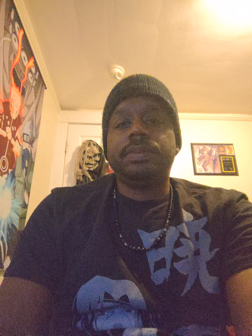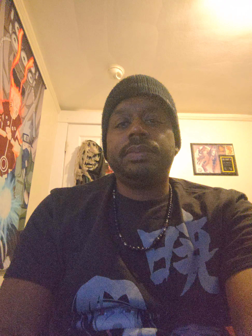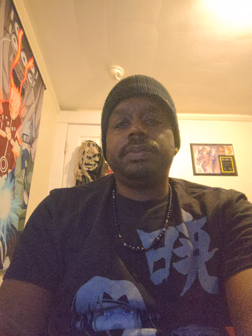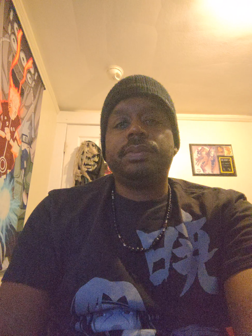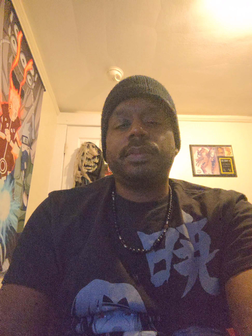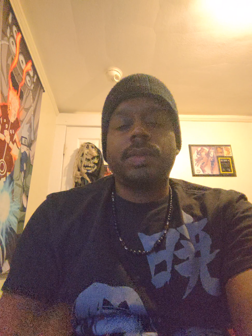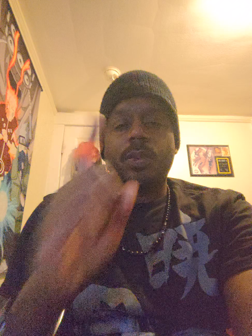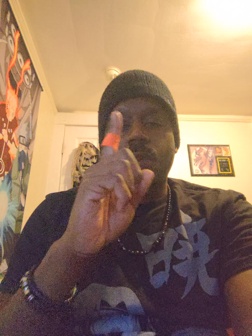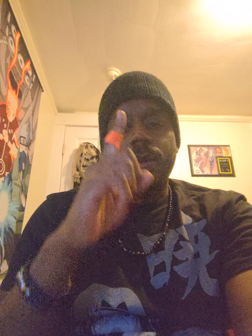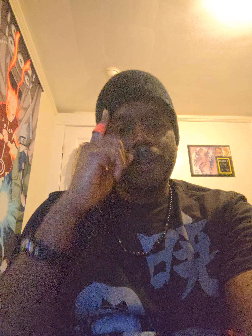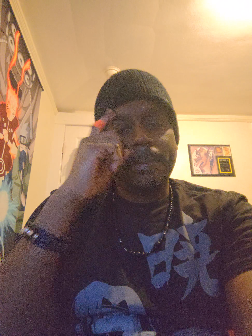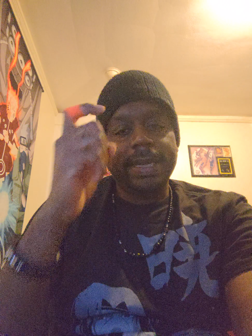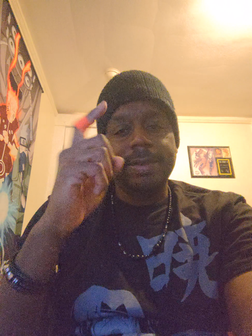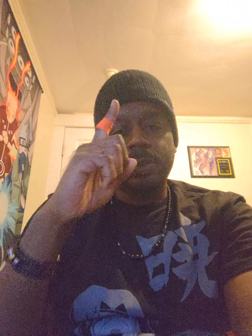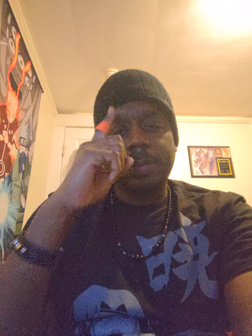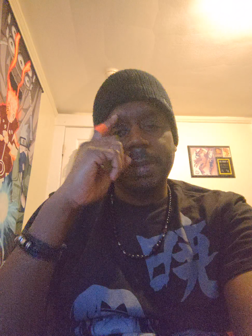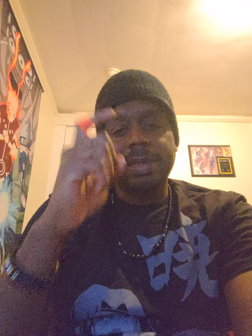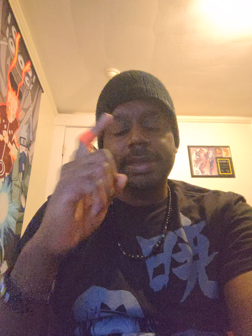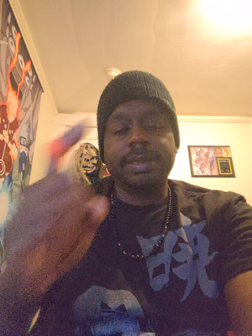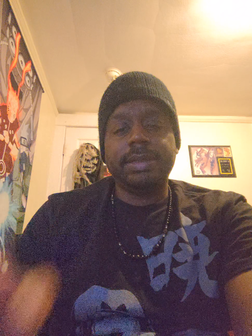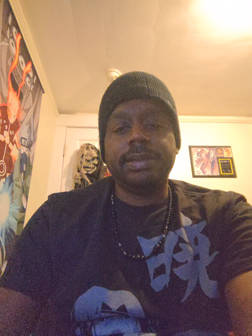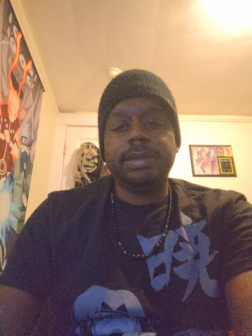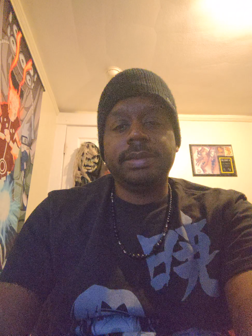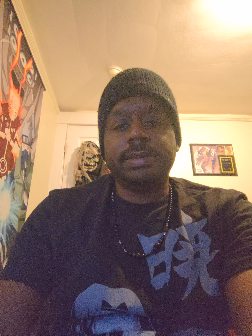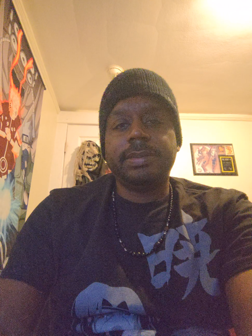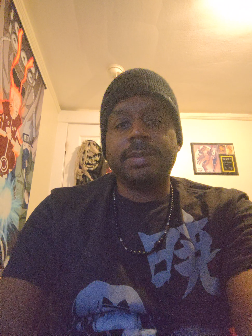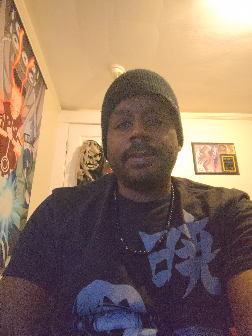penny